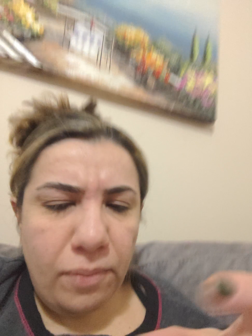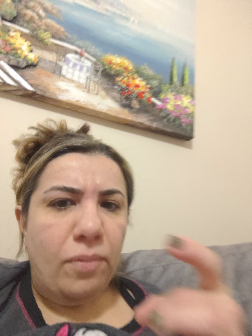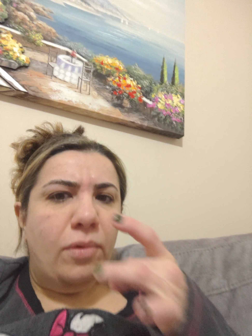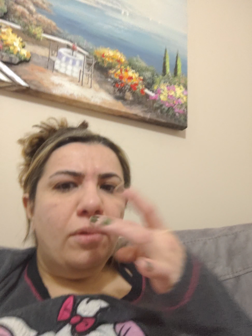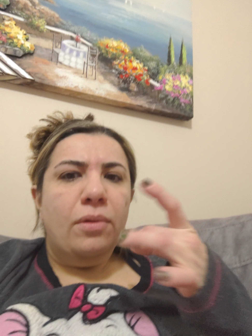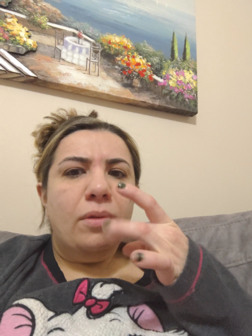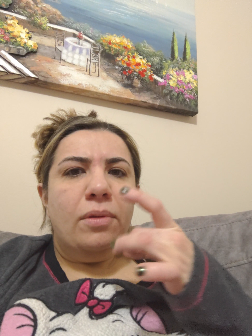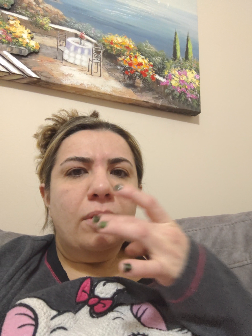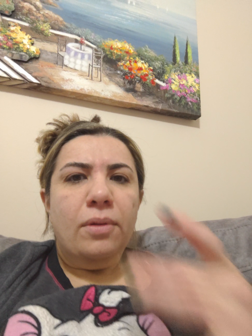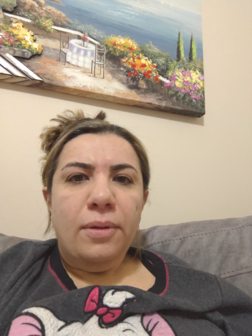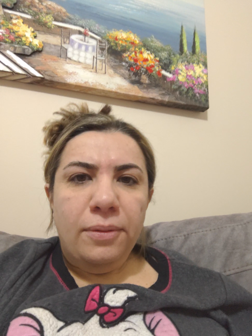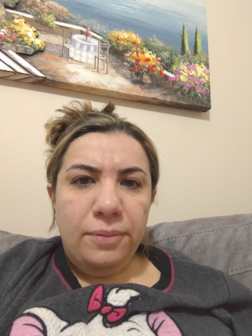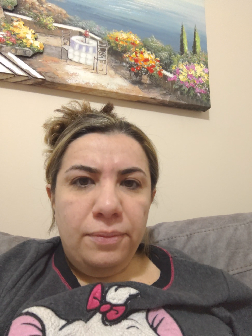snack